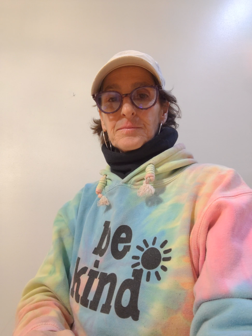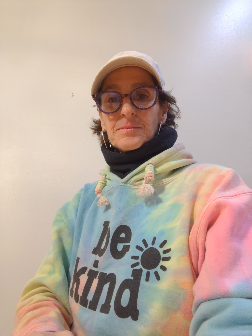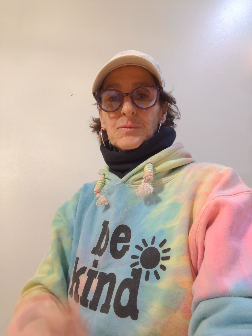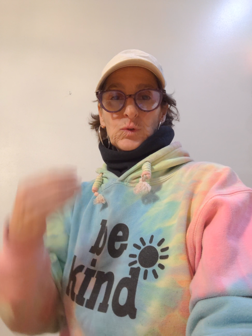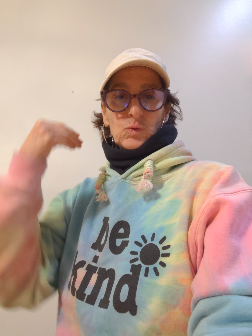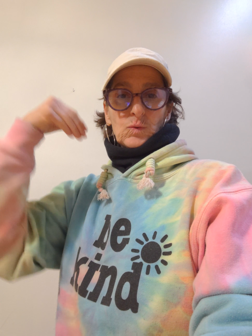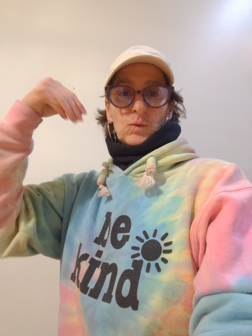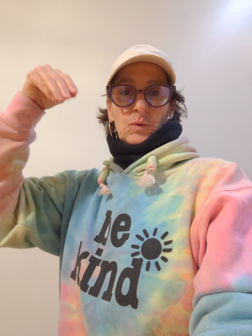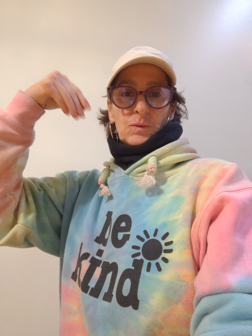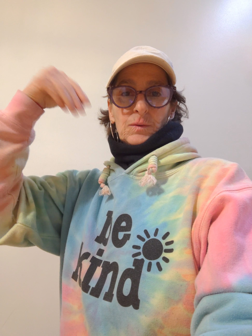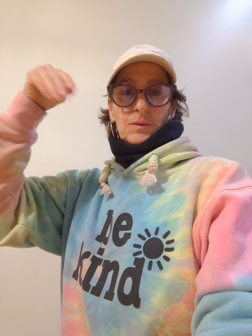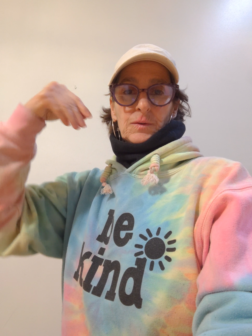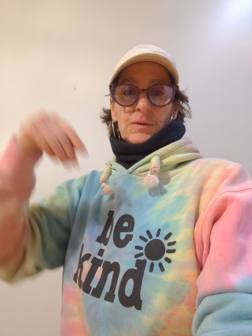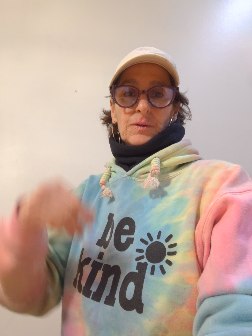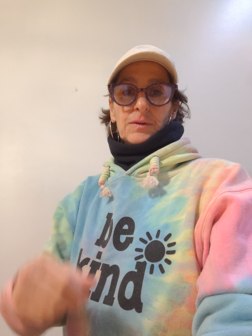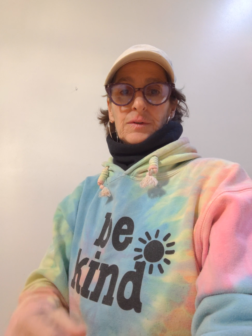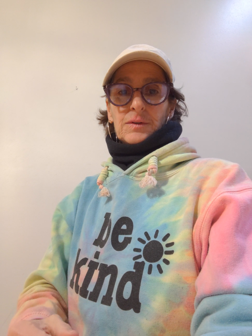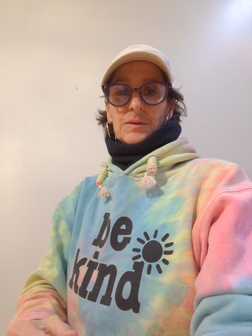store